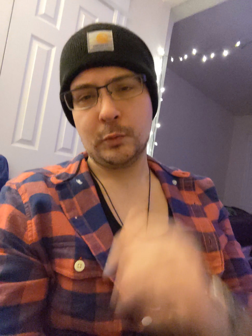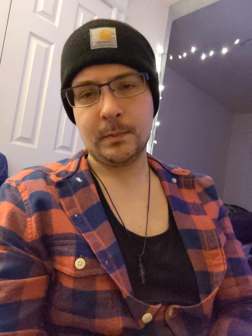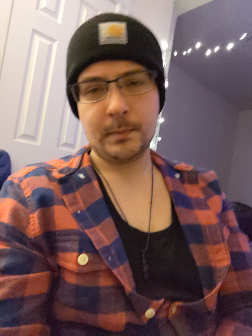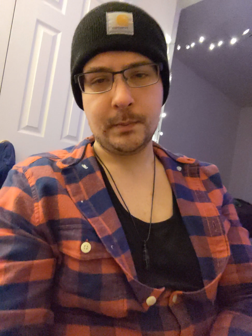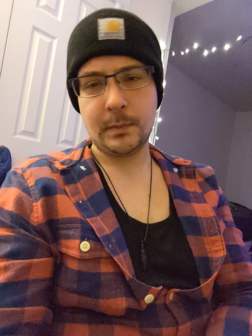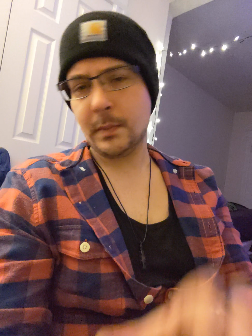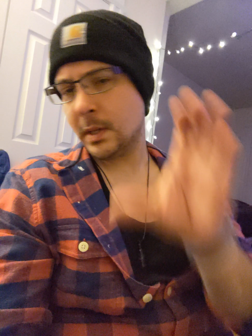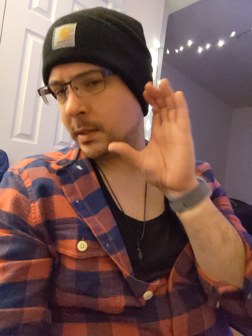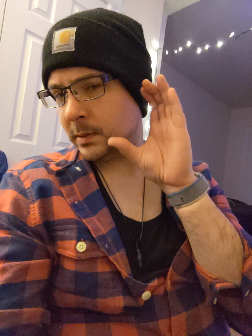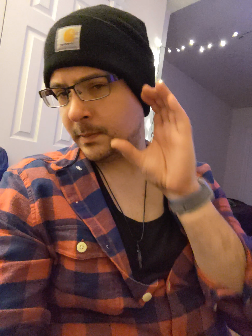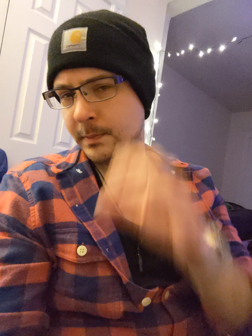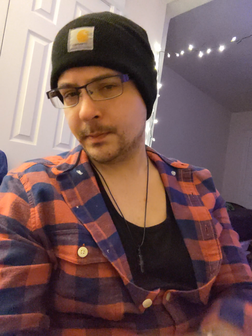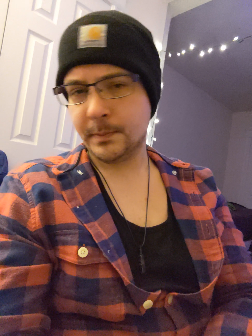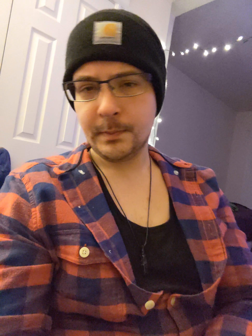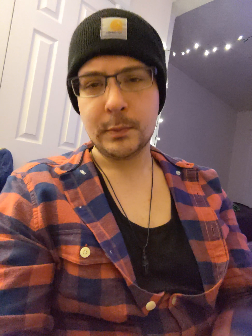listen